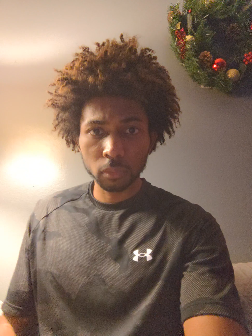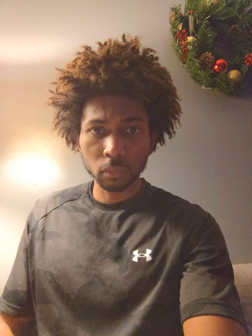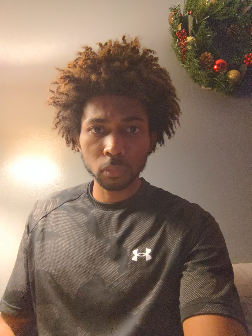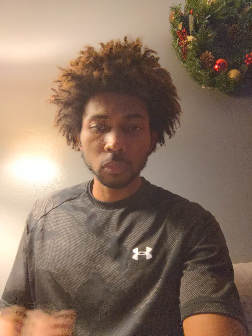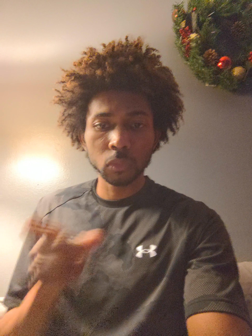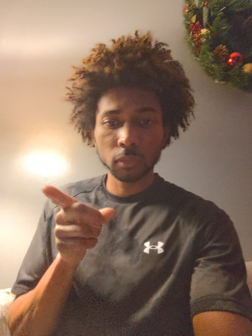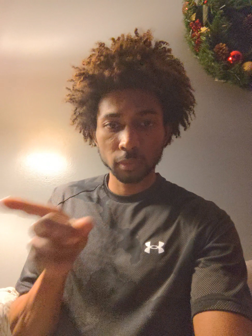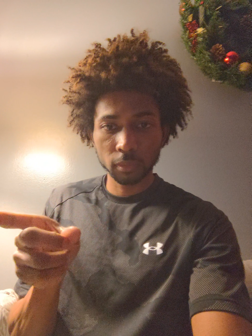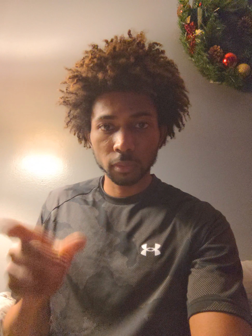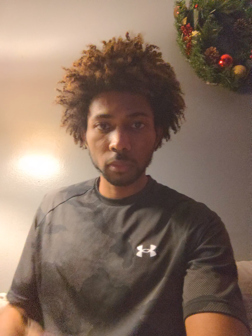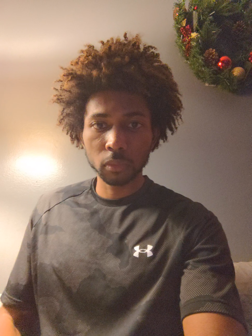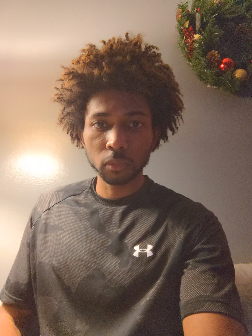he/she/it